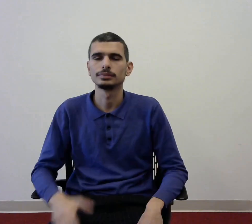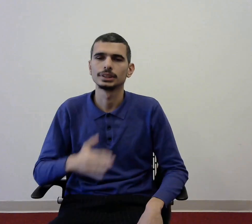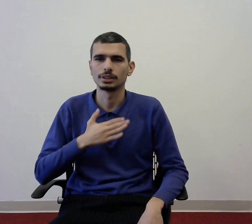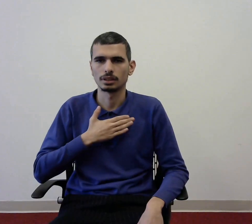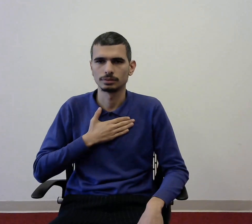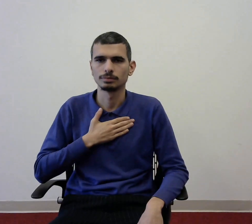mənim